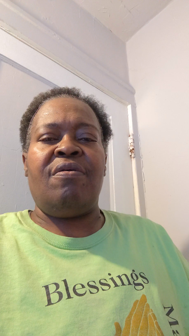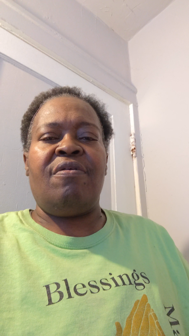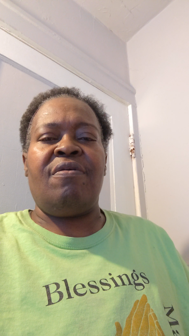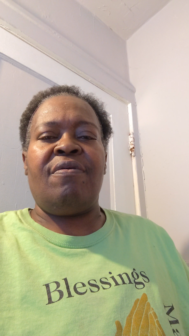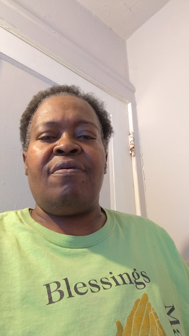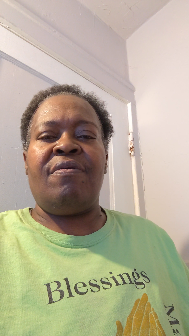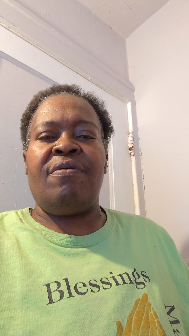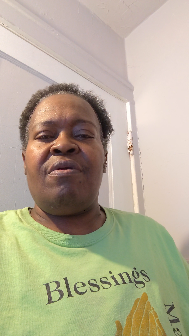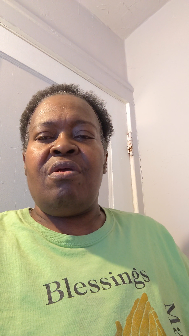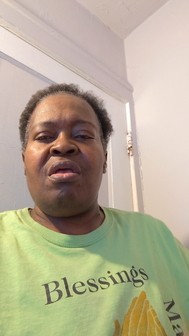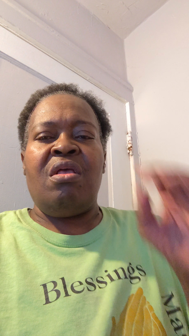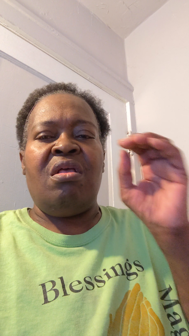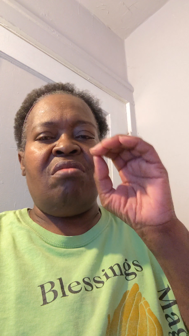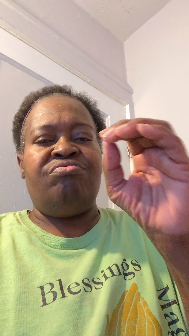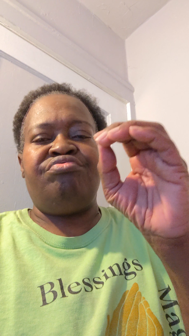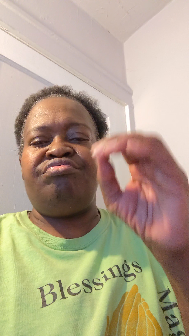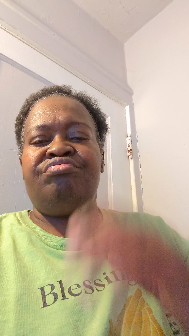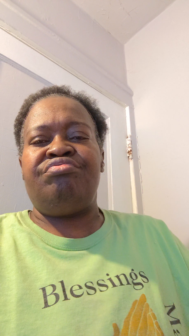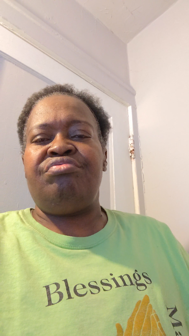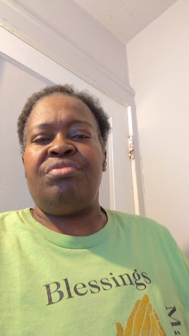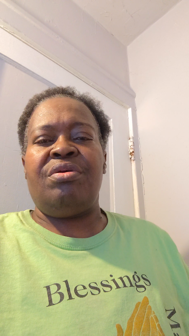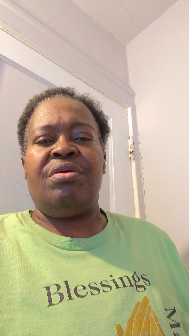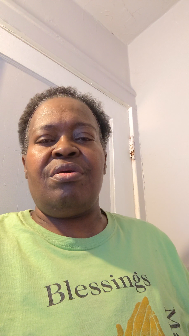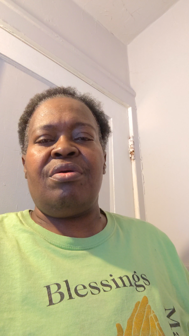none